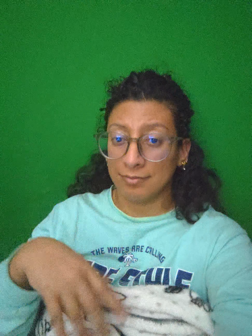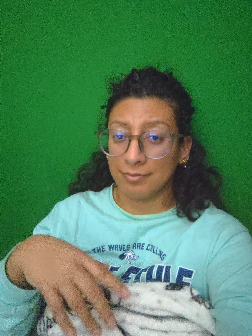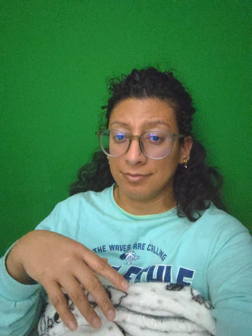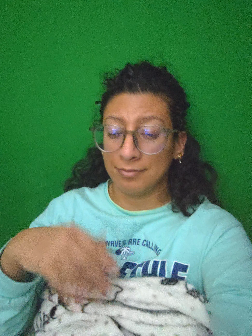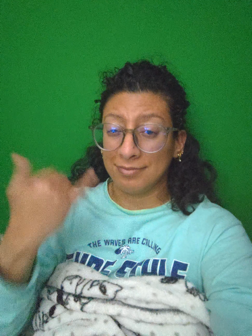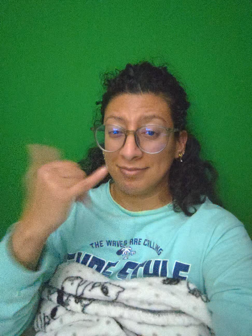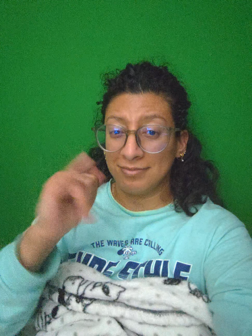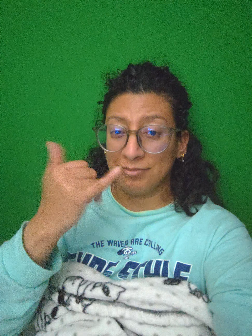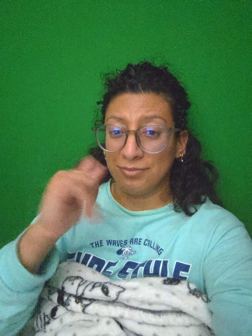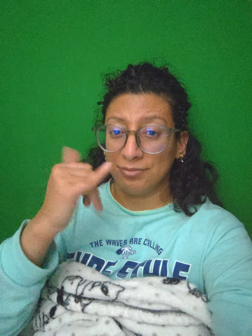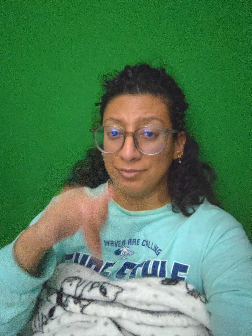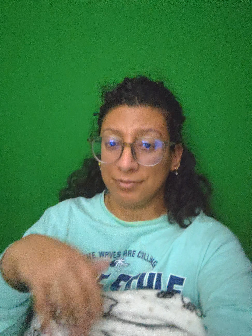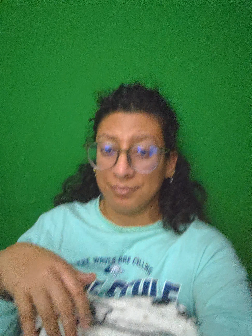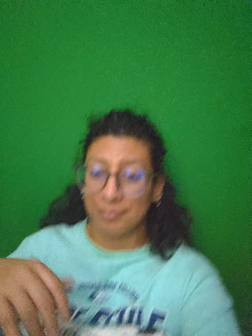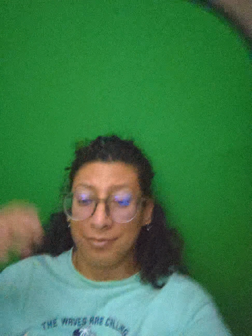yellow